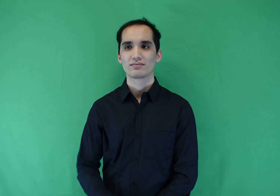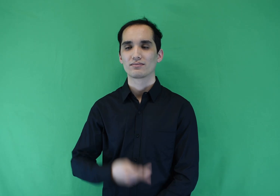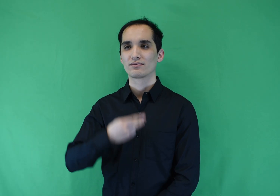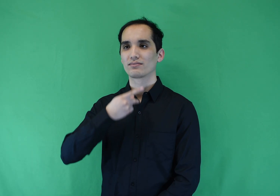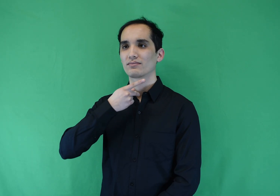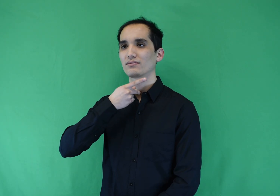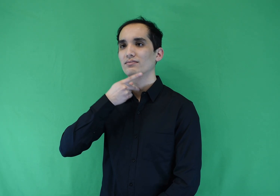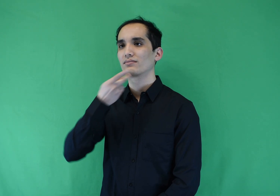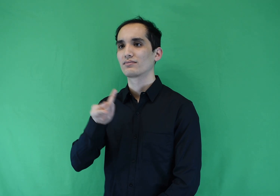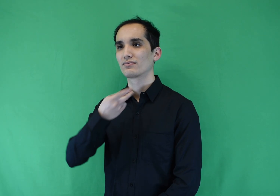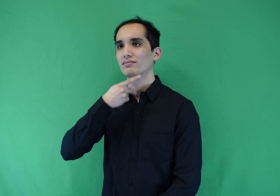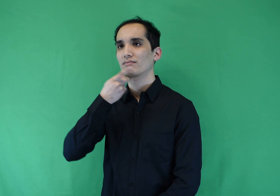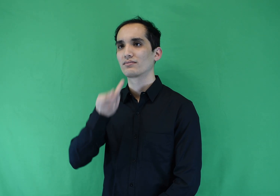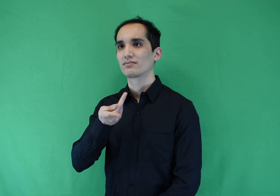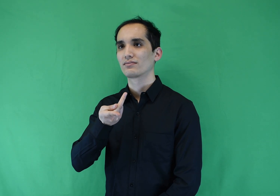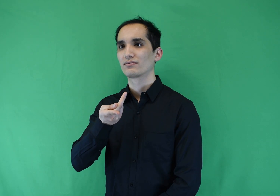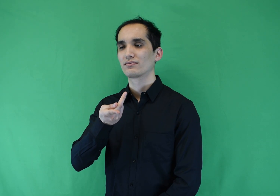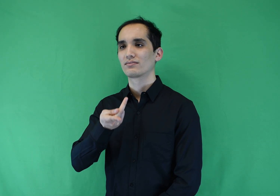voz